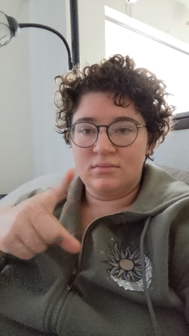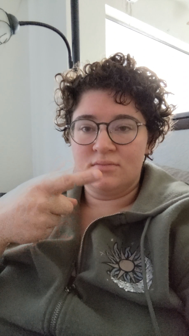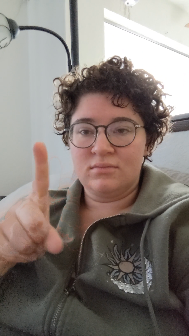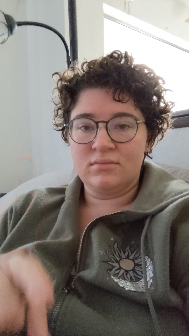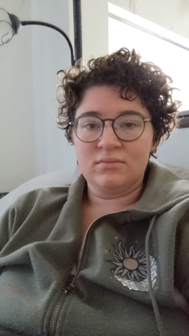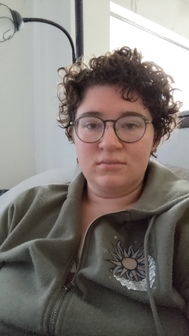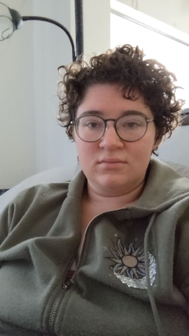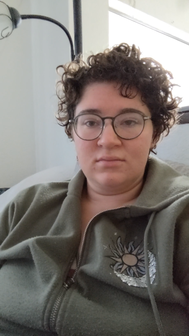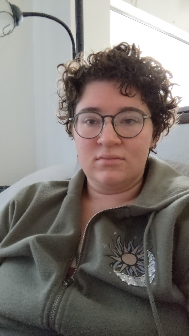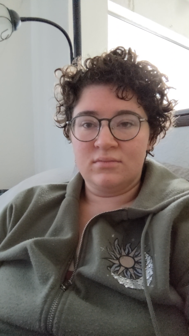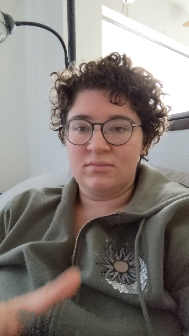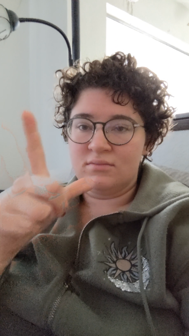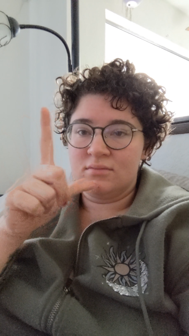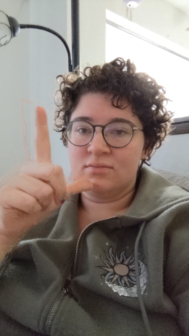lunch